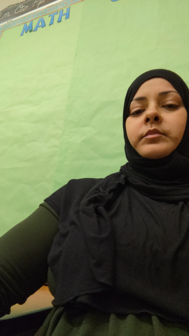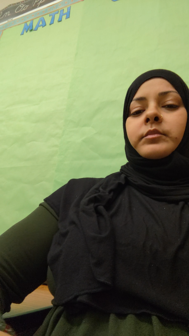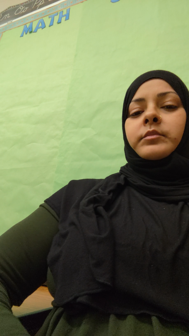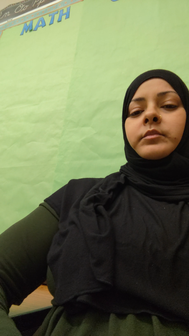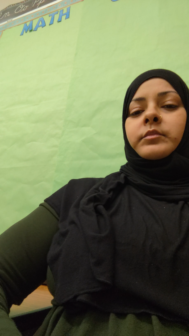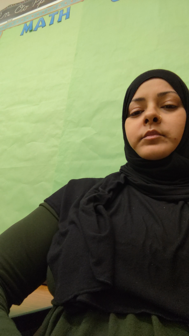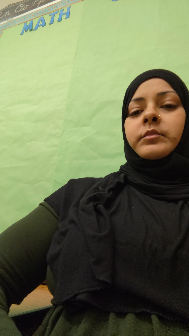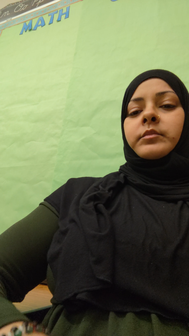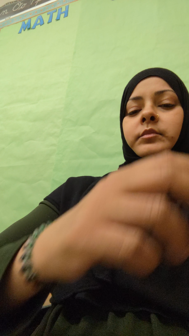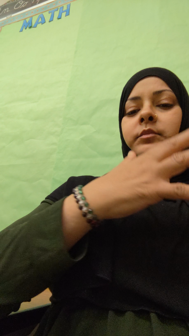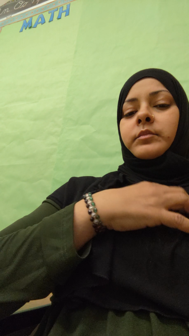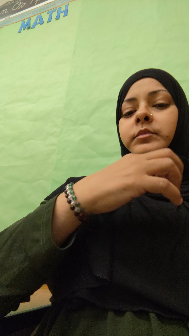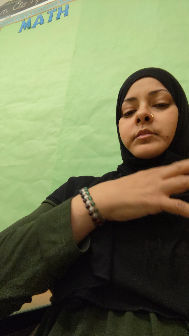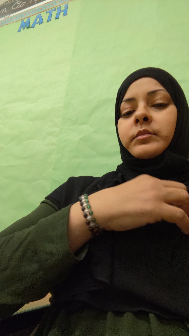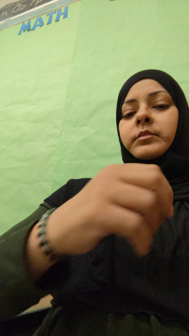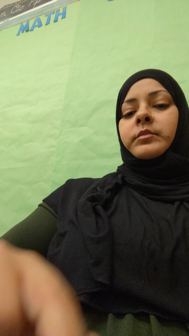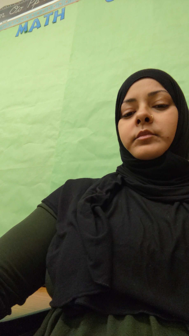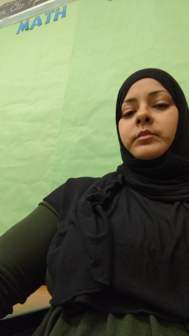bear